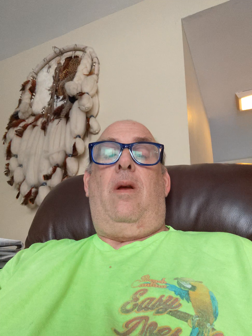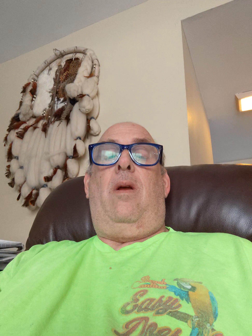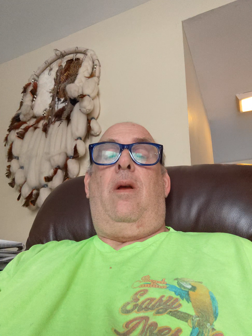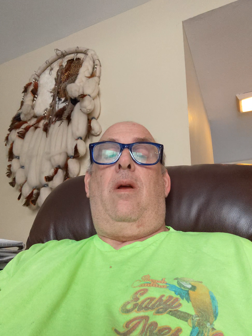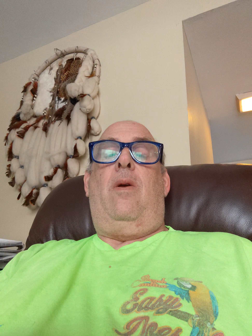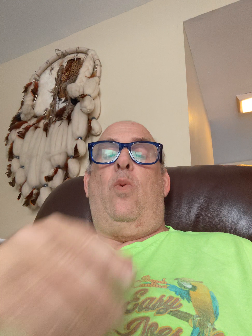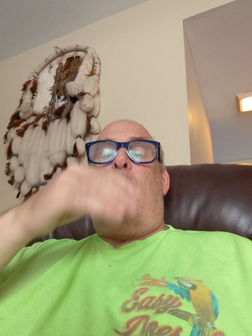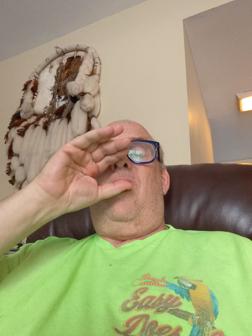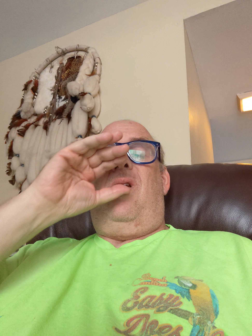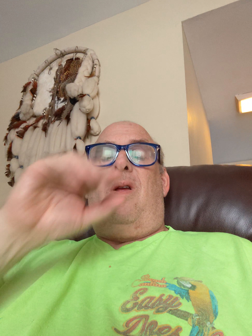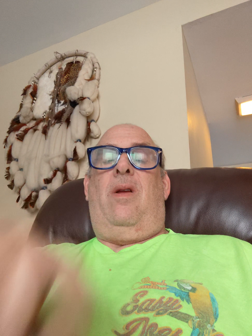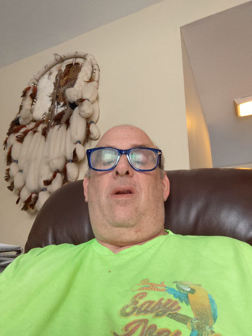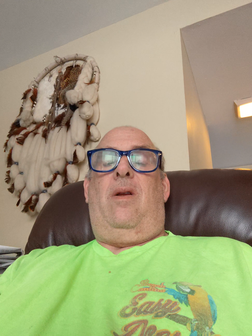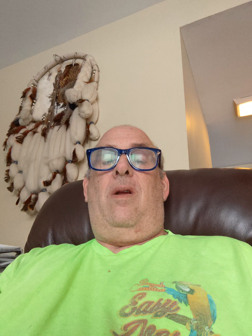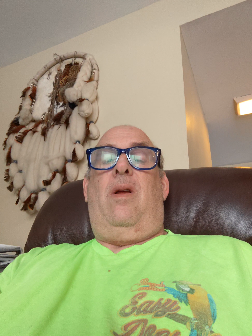drink